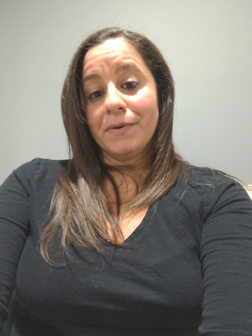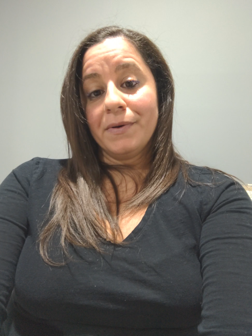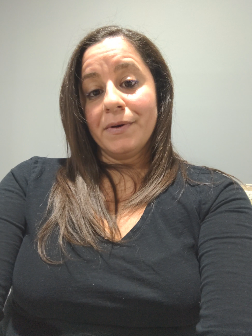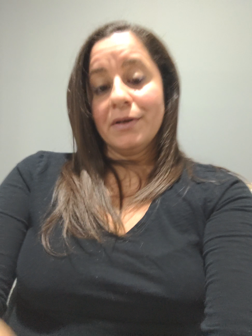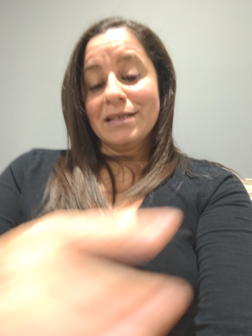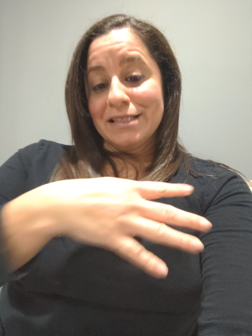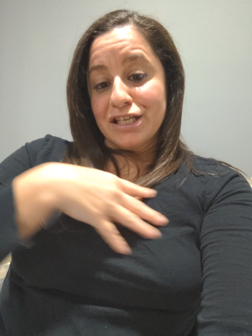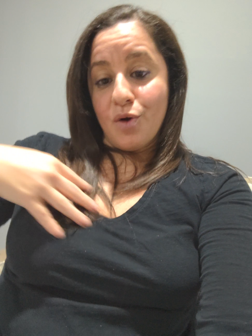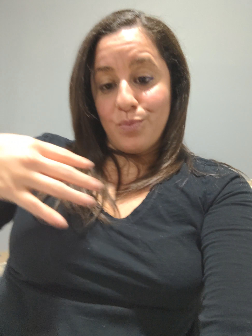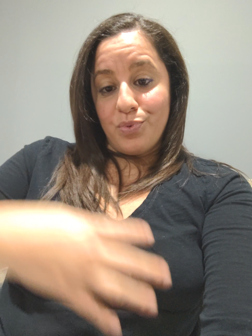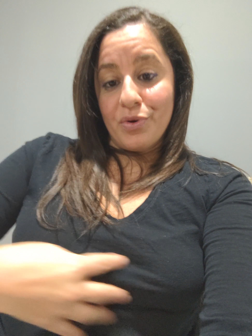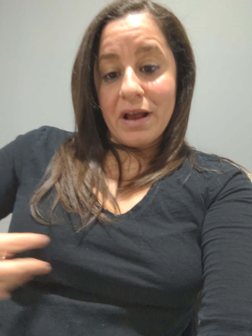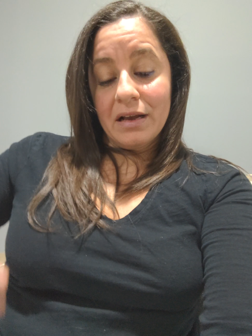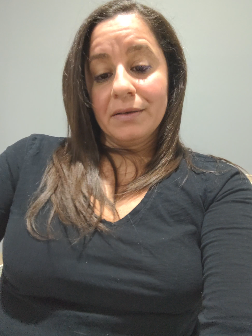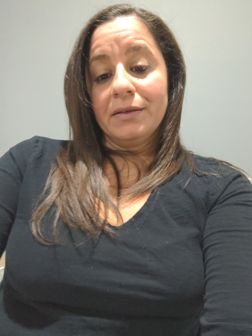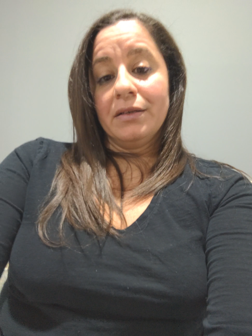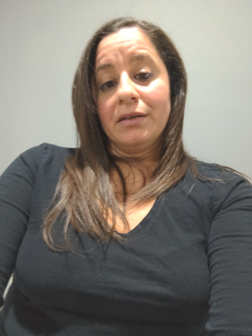zebra